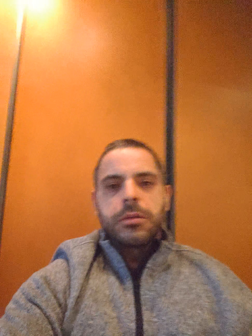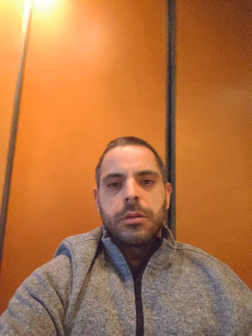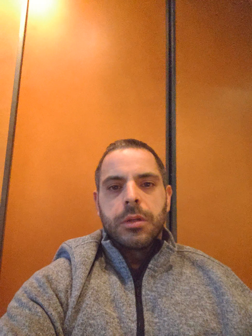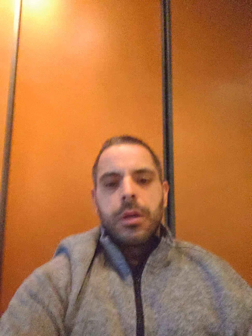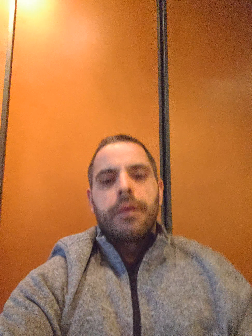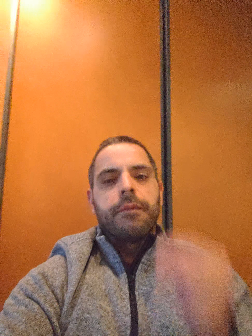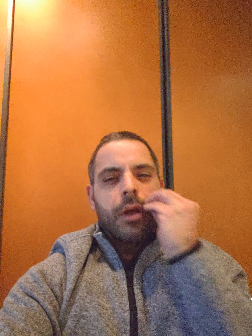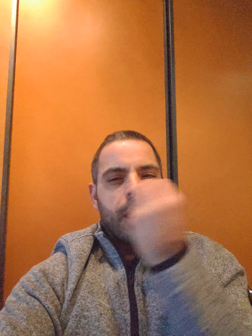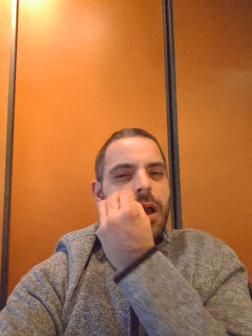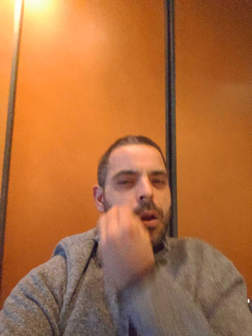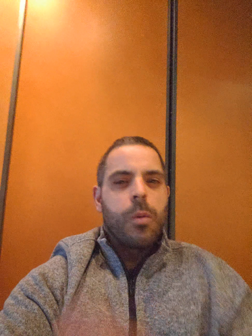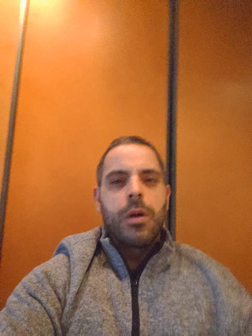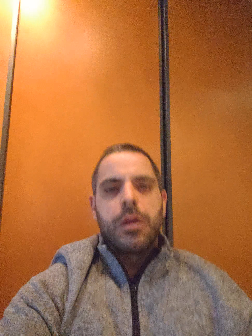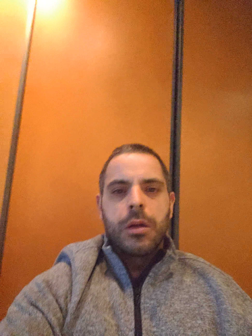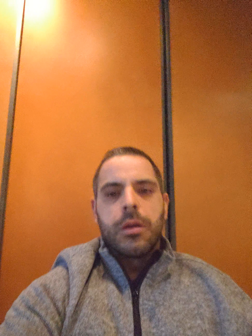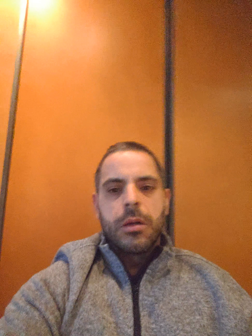flower